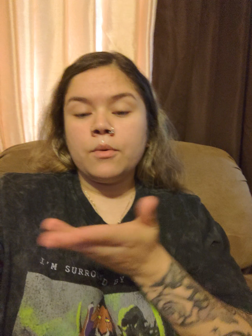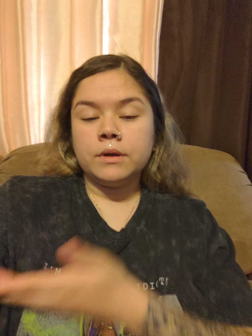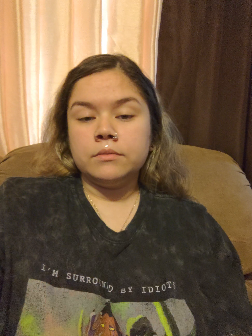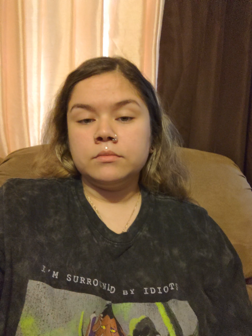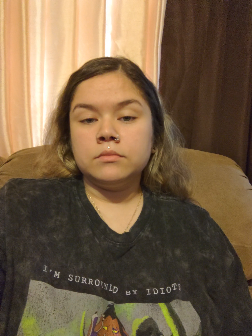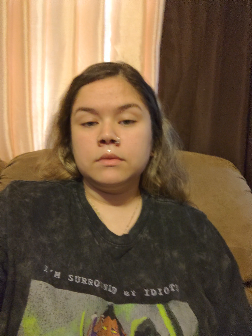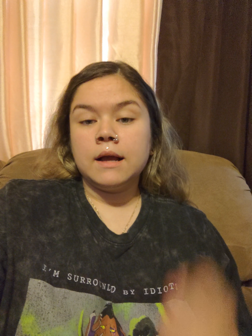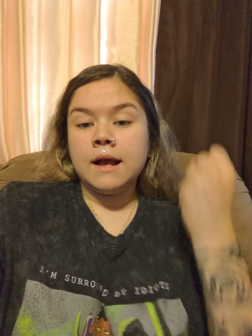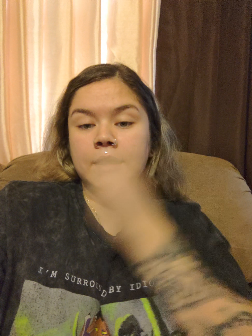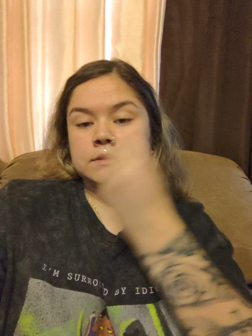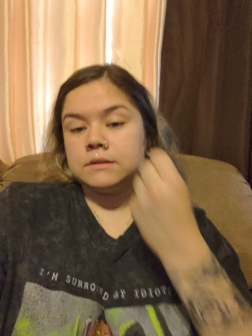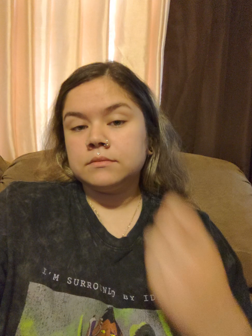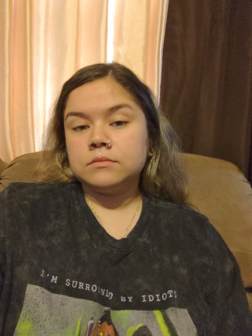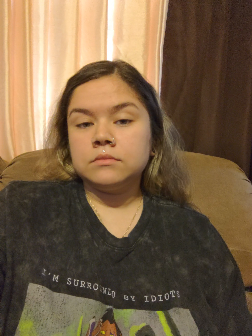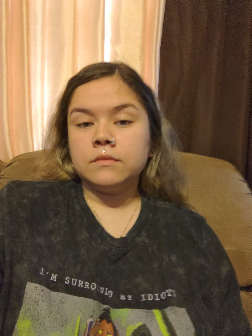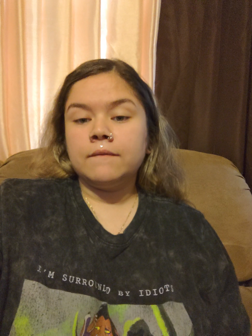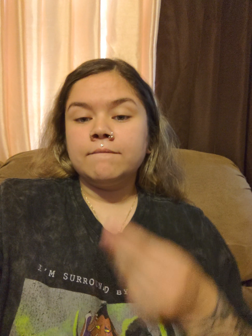hit